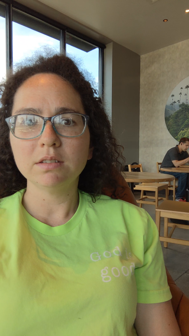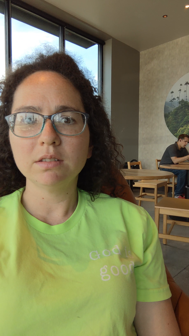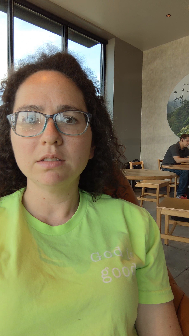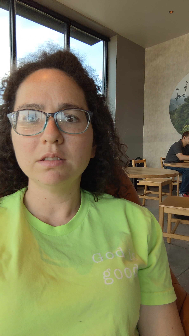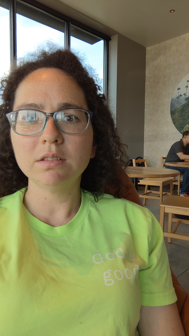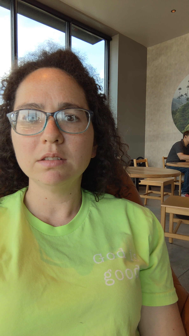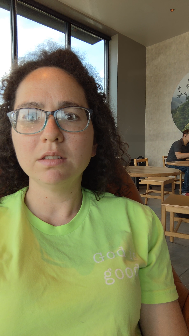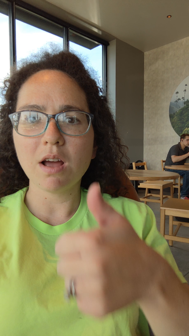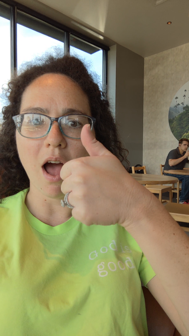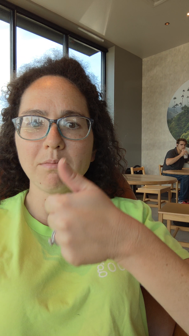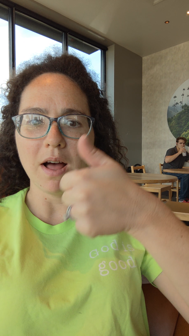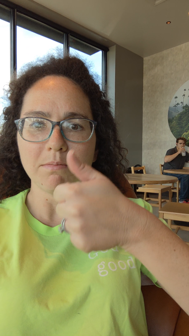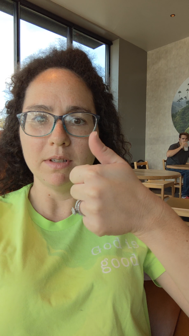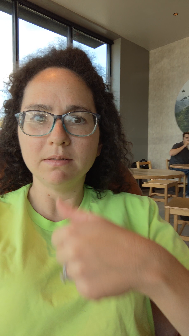help